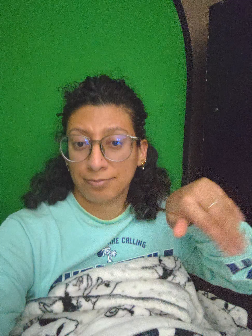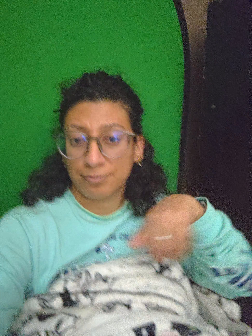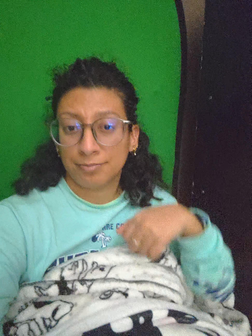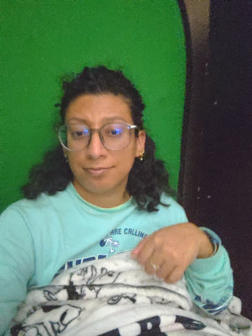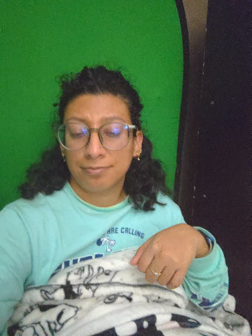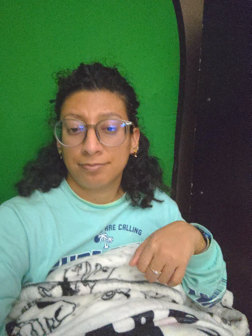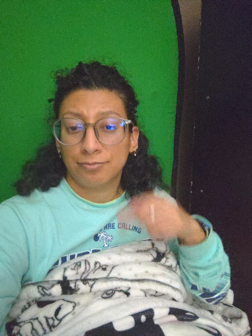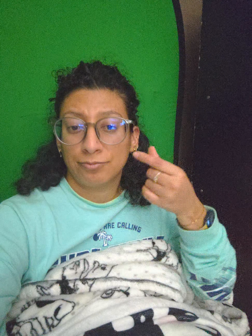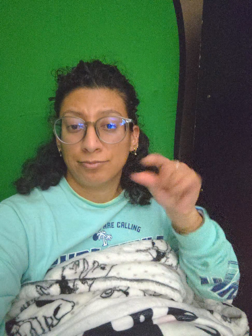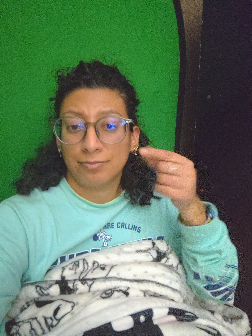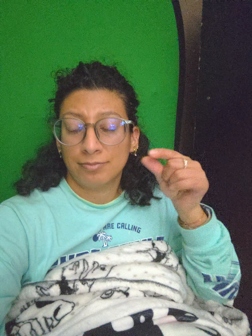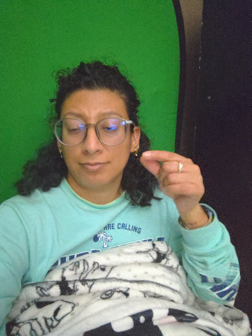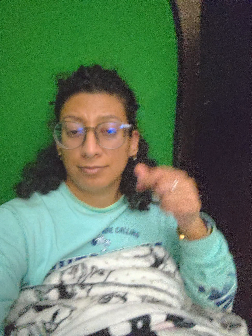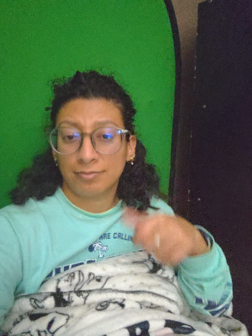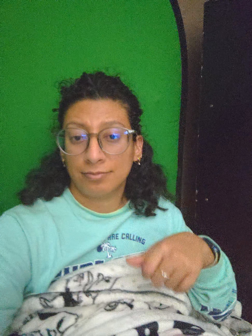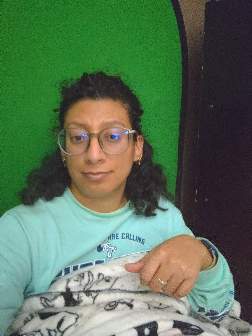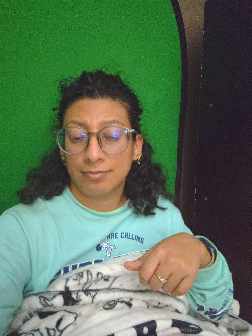green